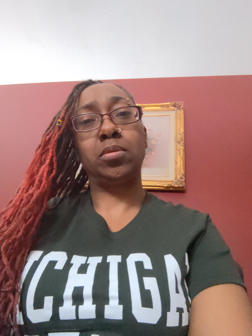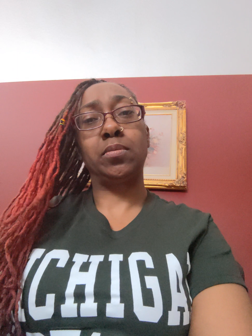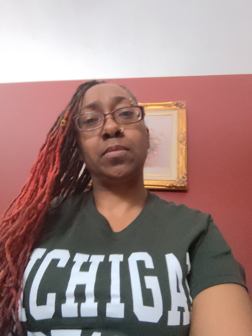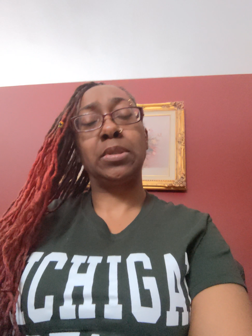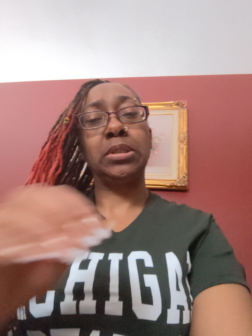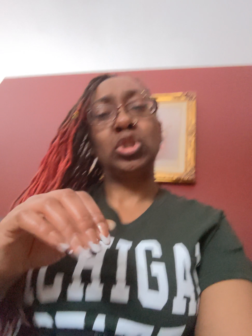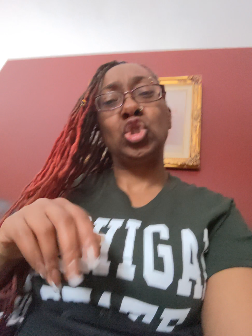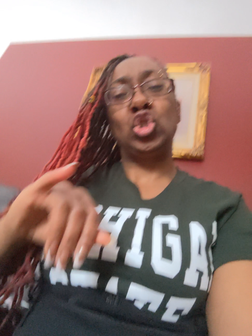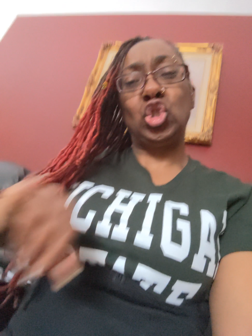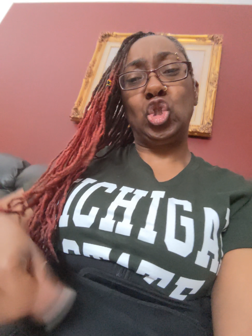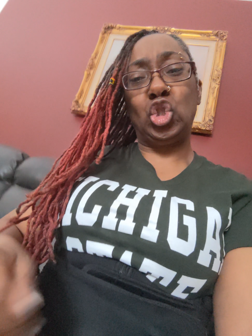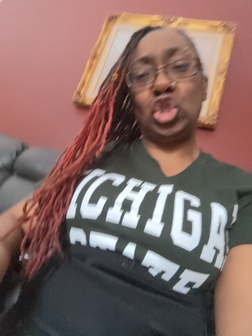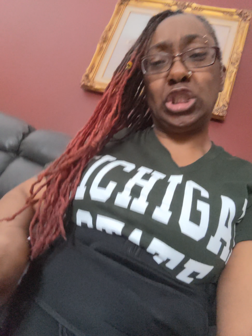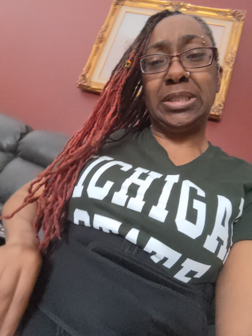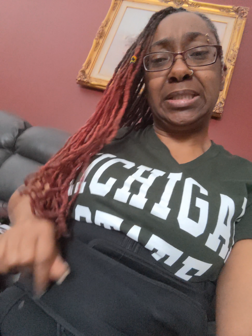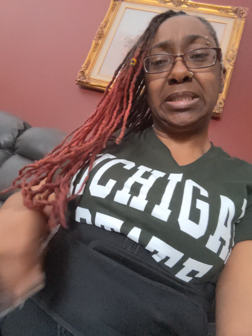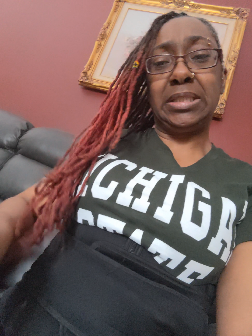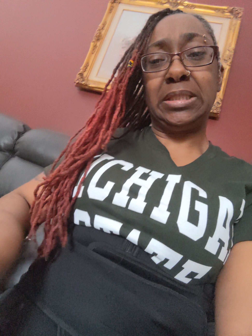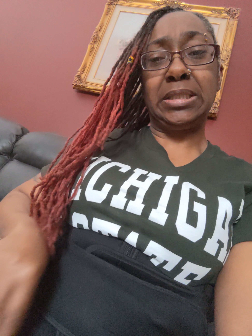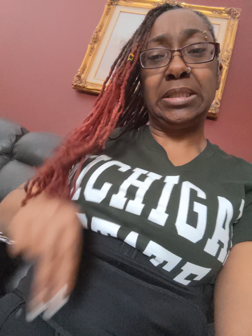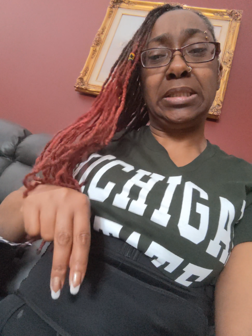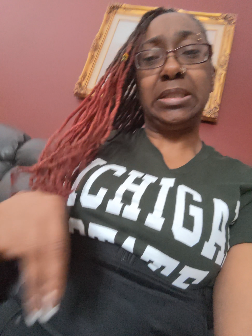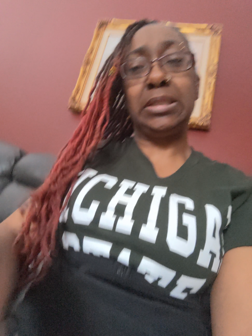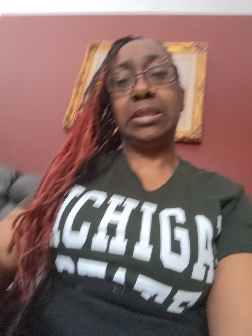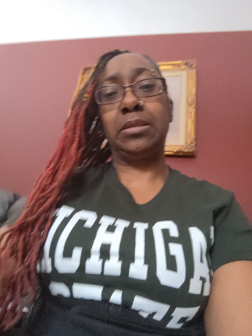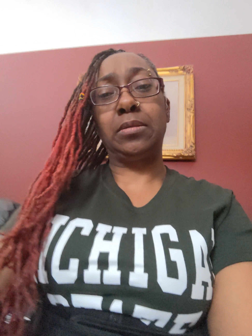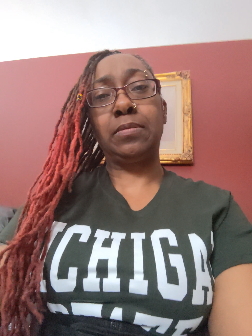jeans